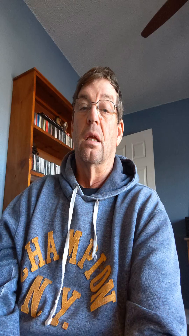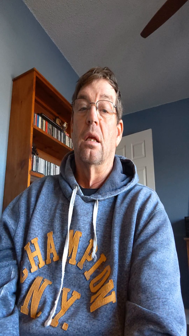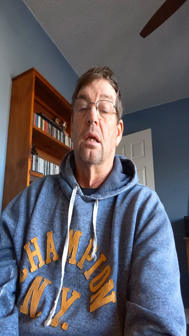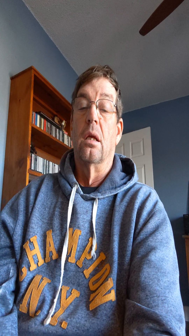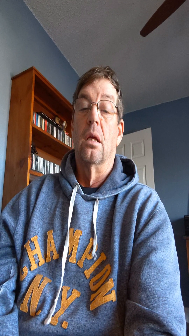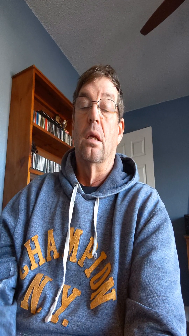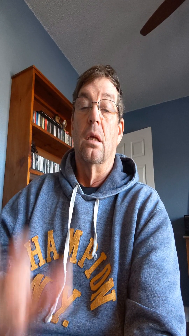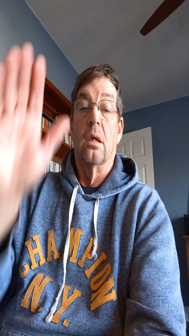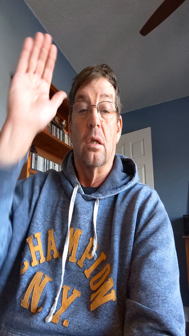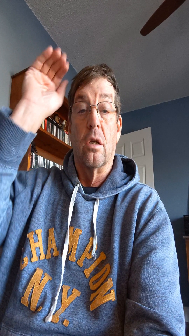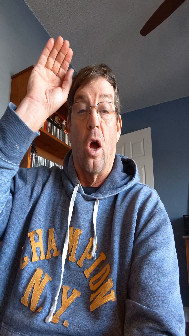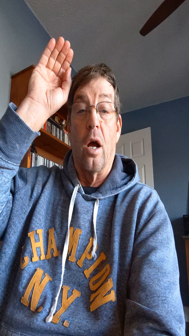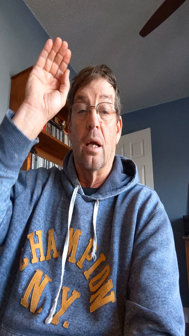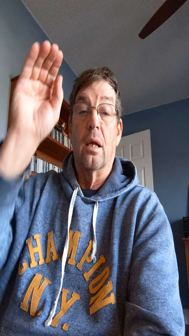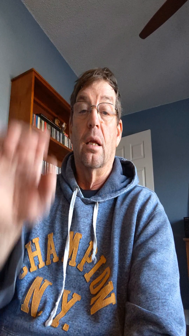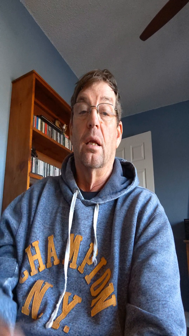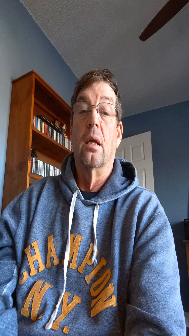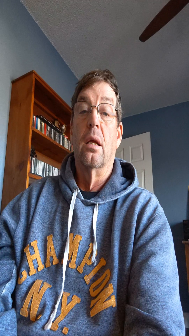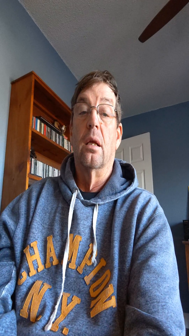donkey